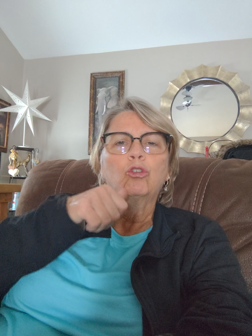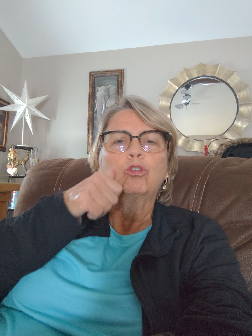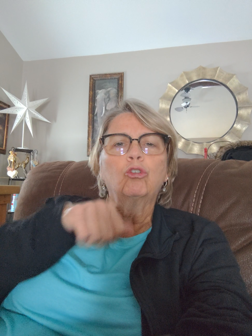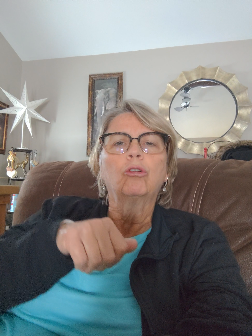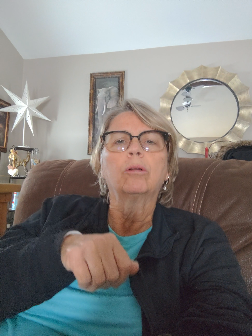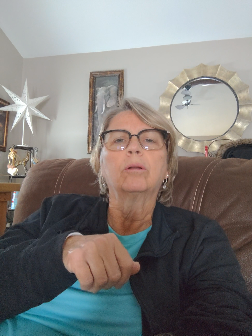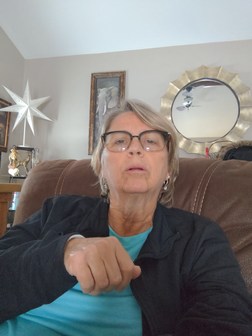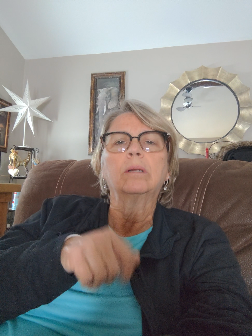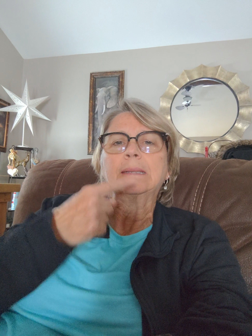girl